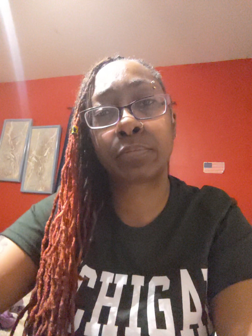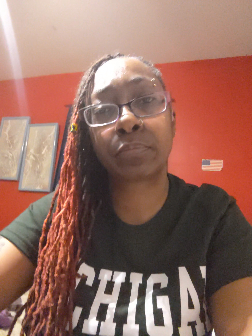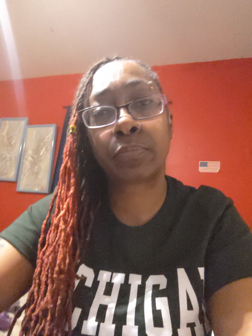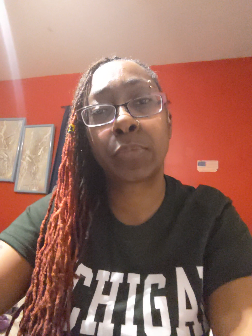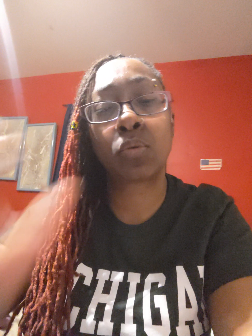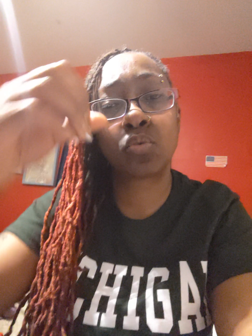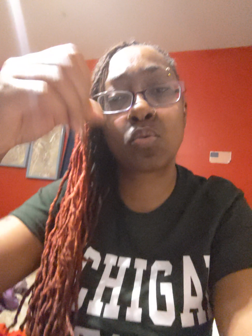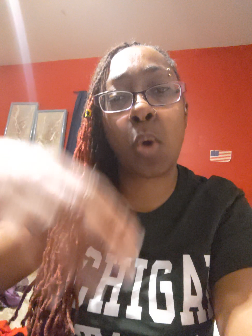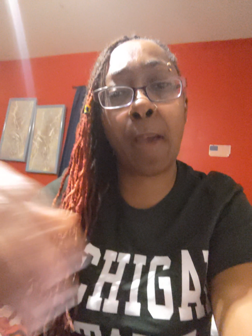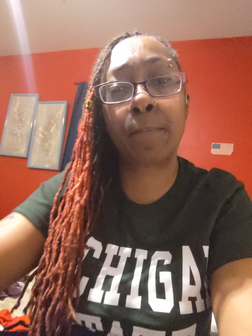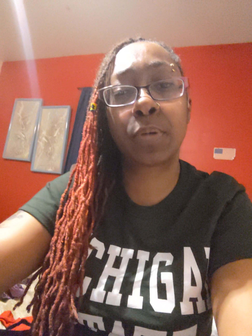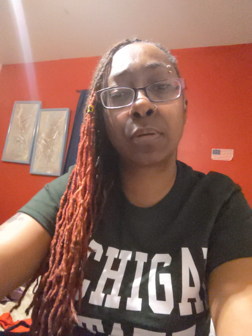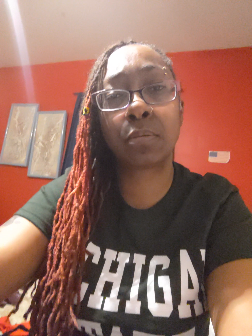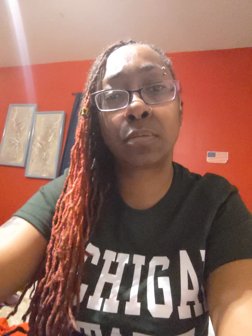drop